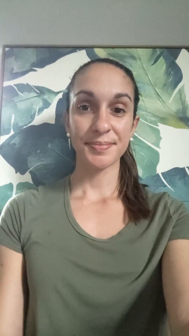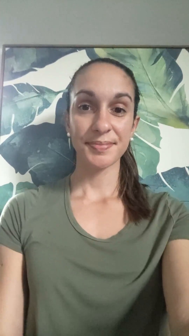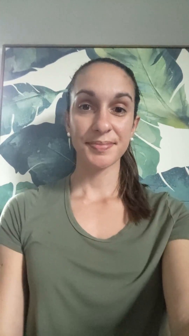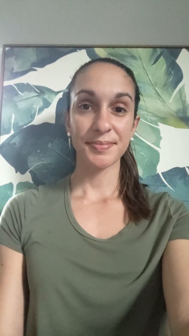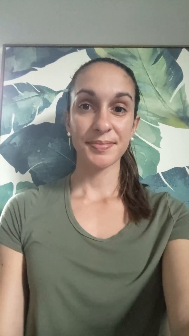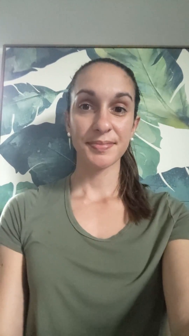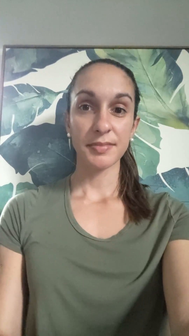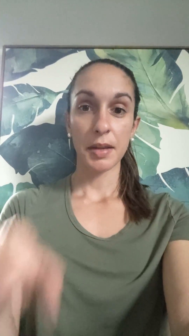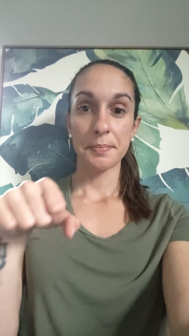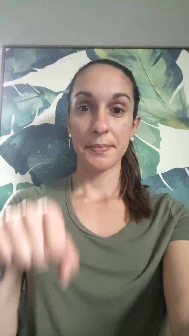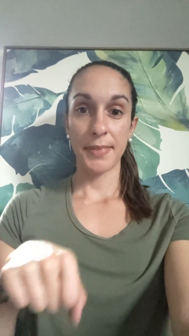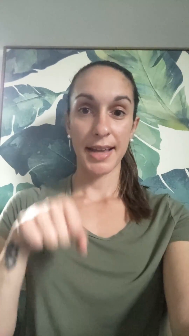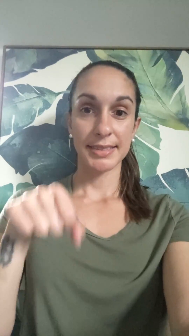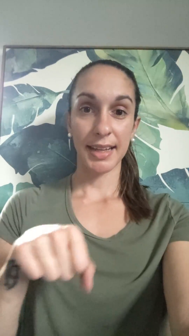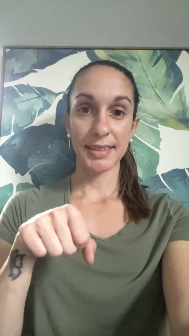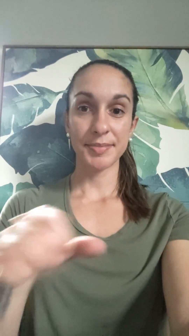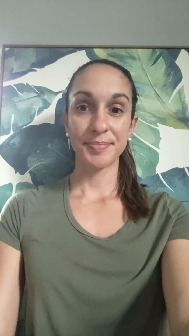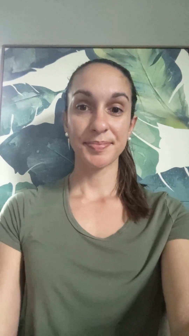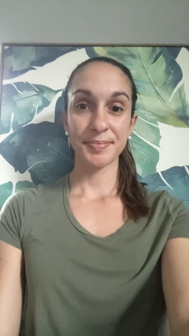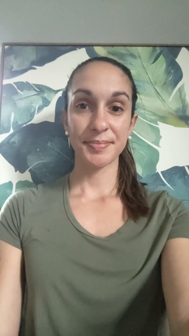bicycle